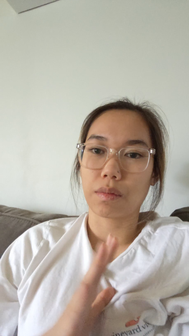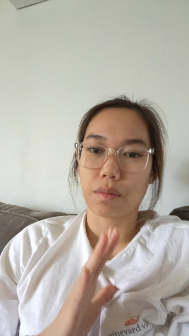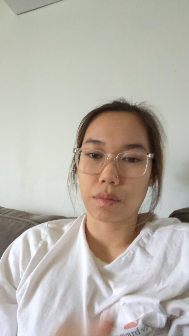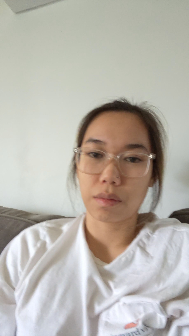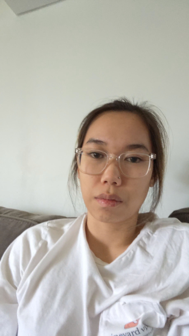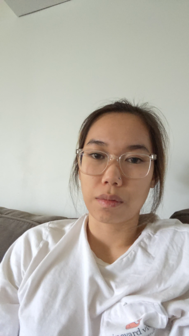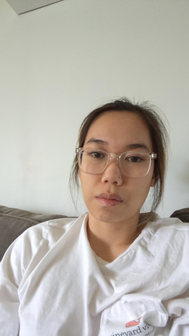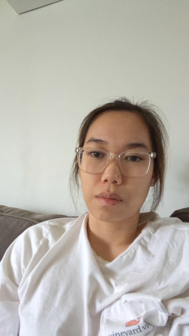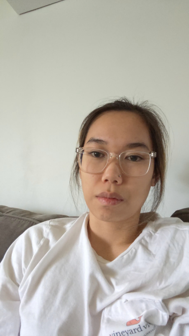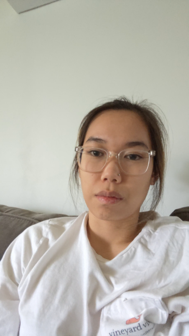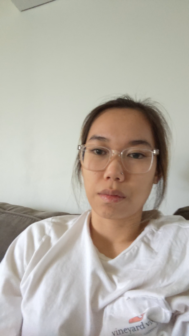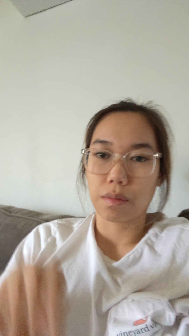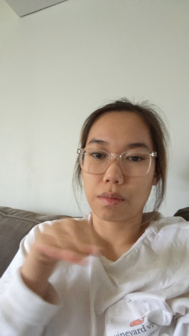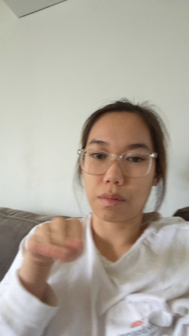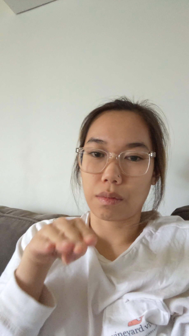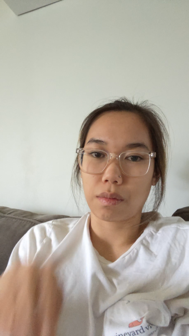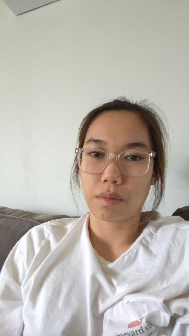boots